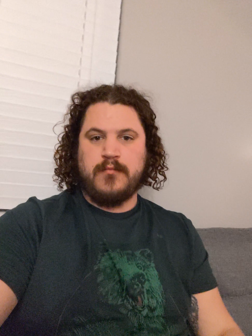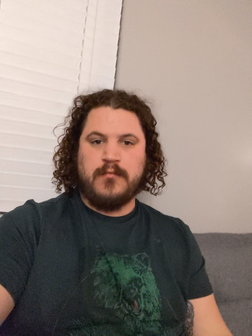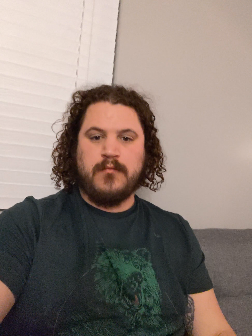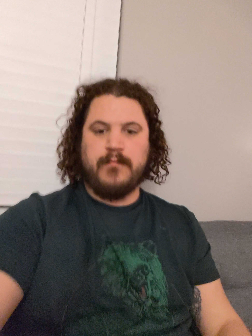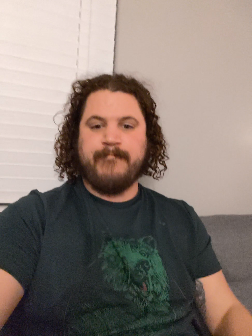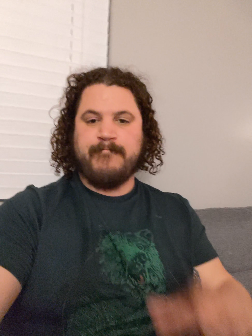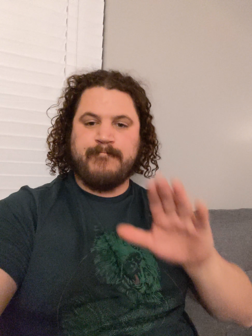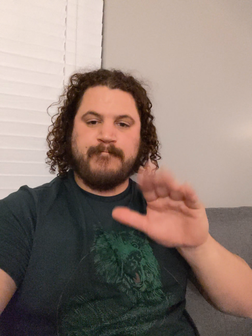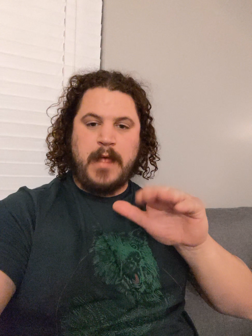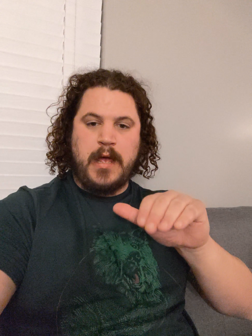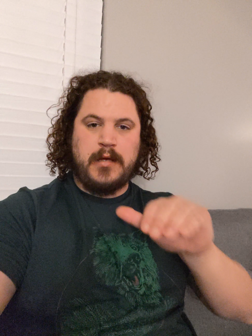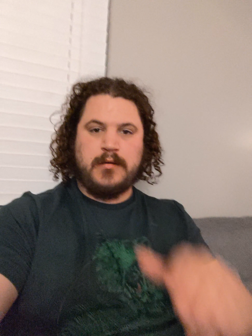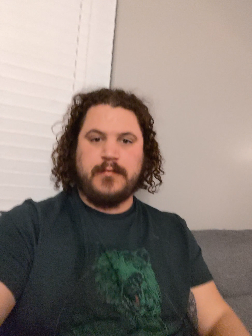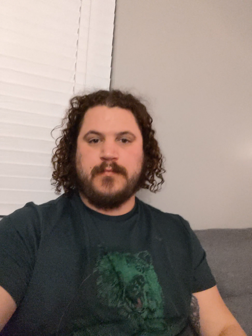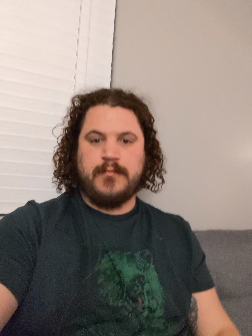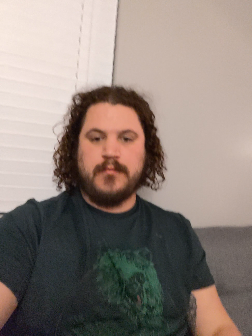bye